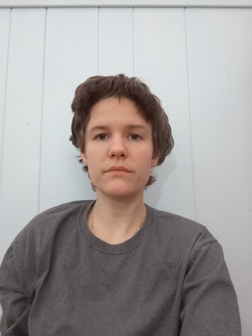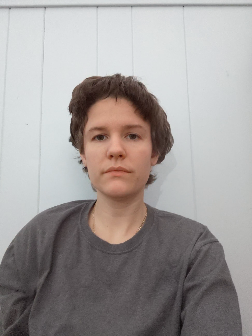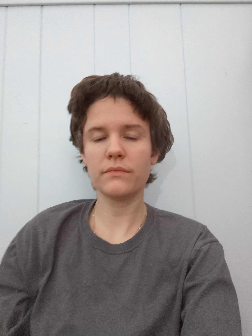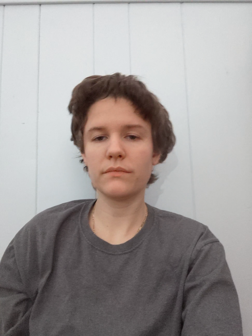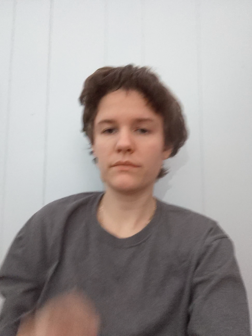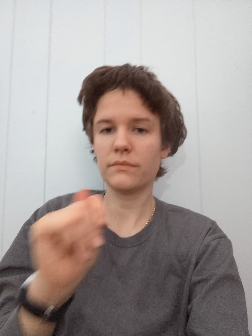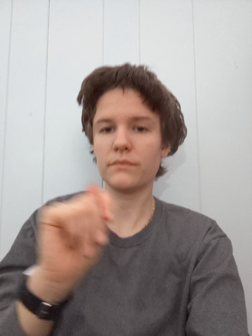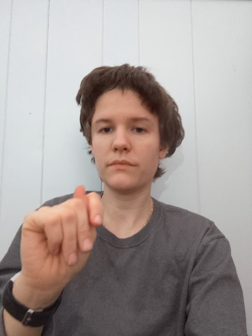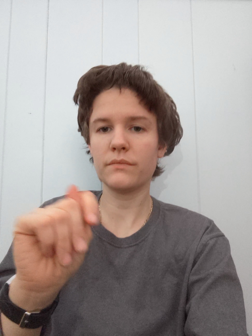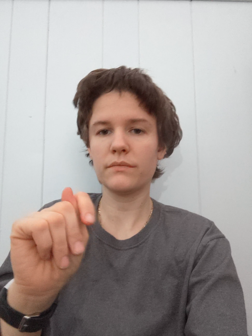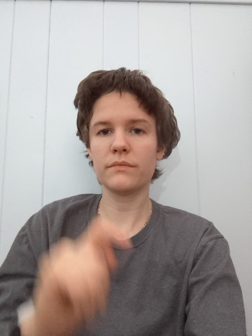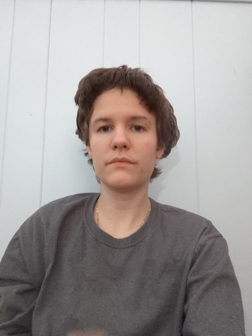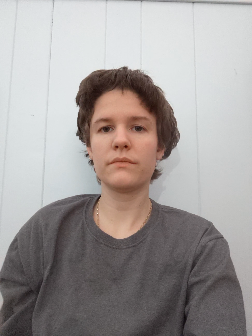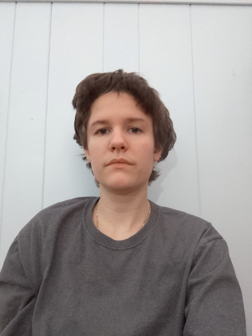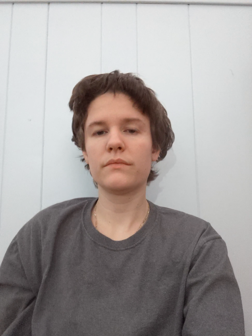potty